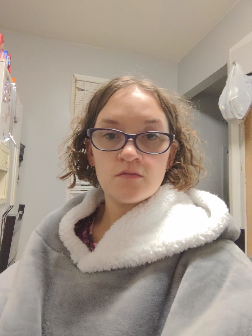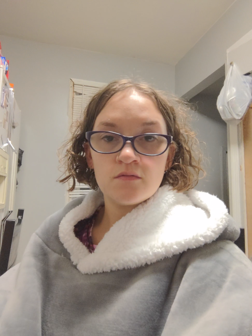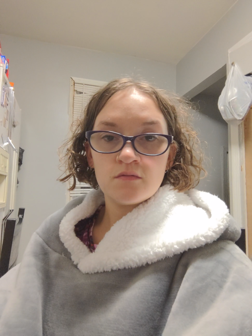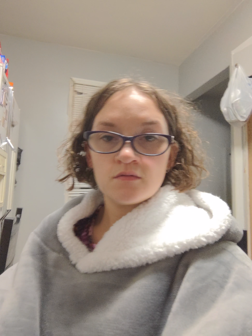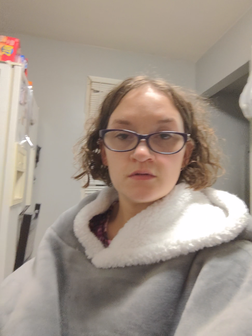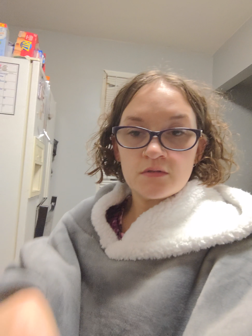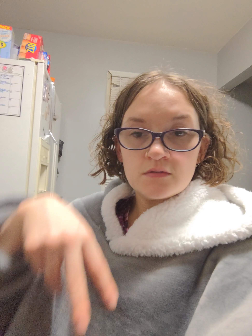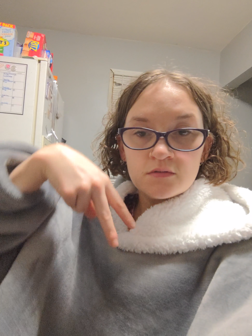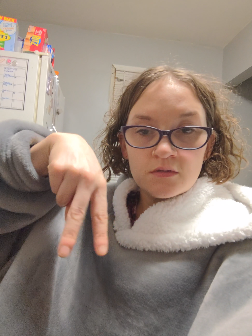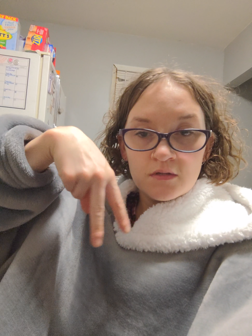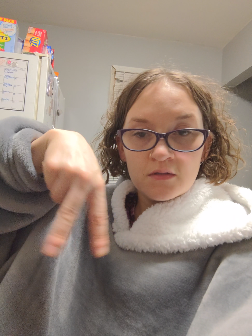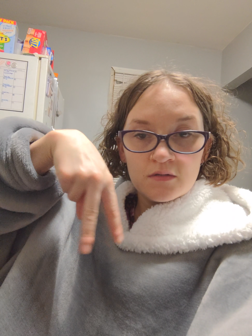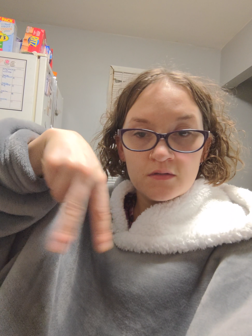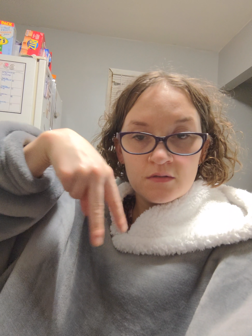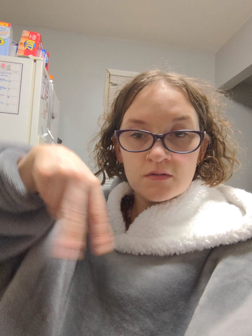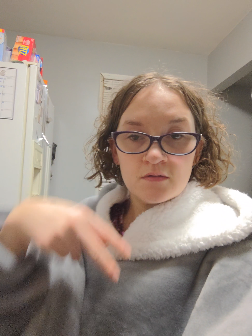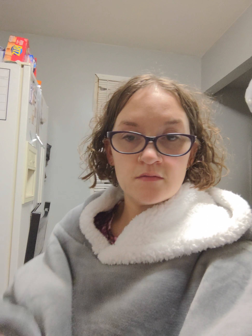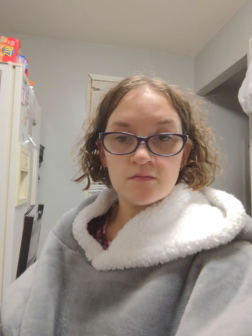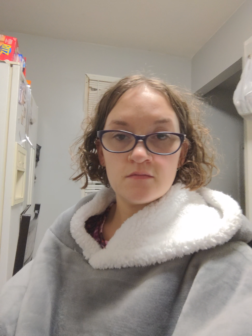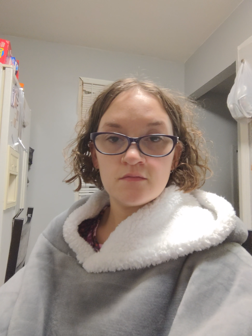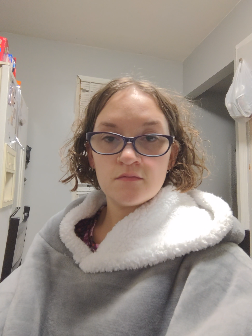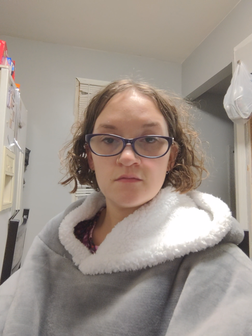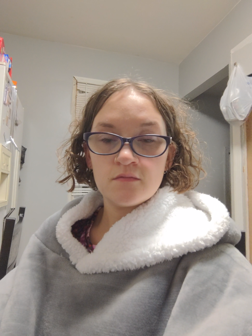dance